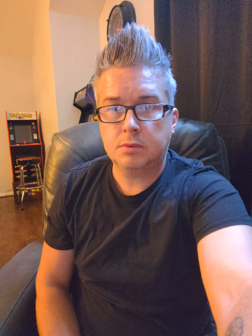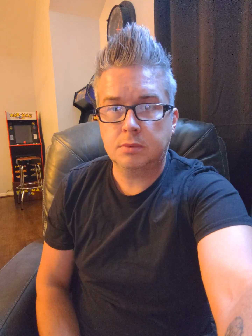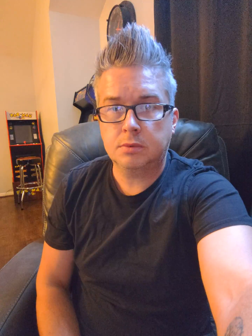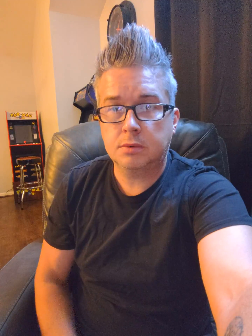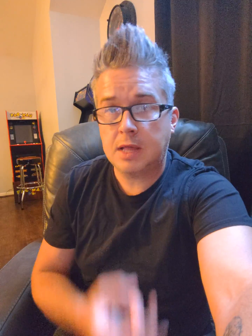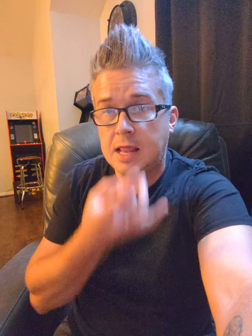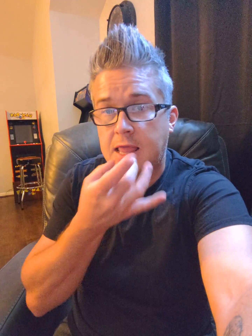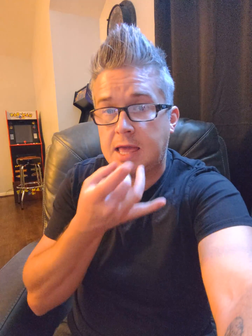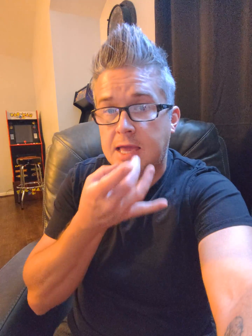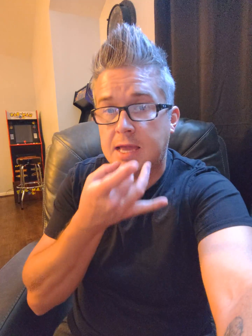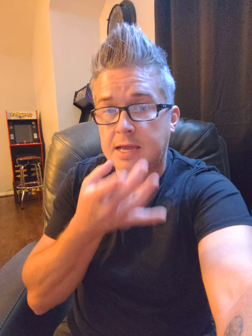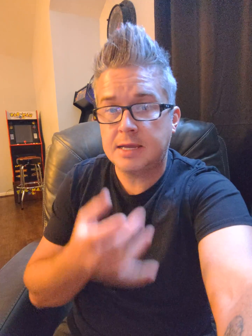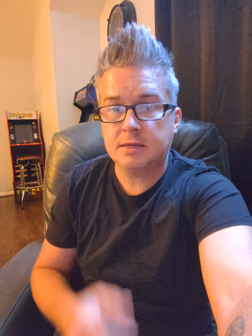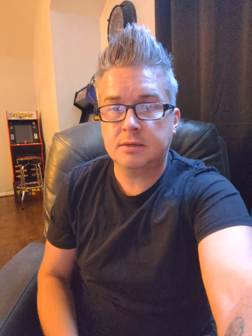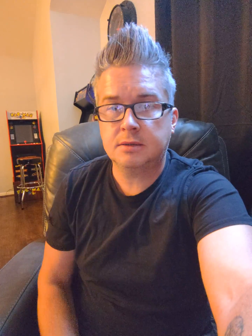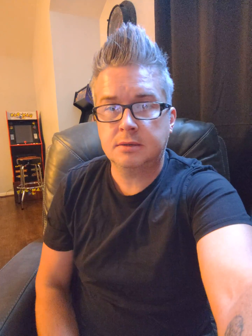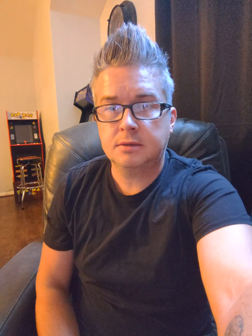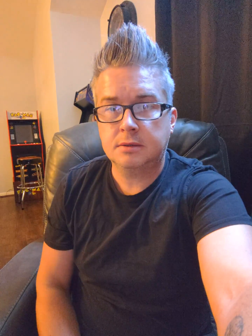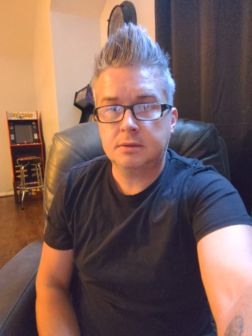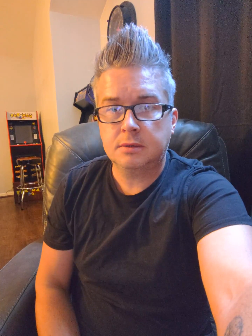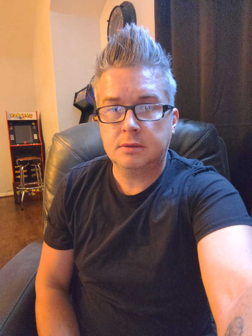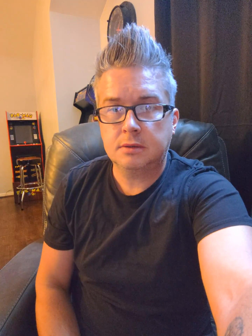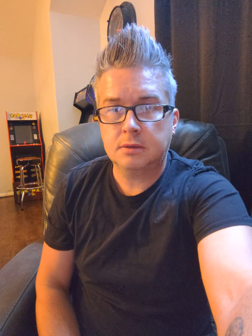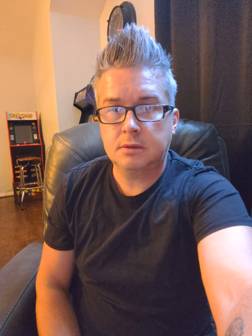light bulb